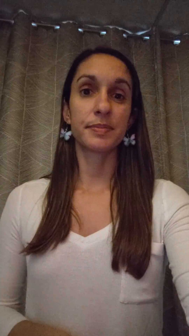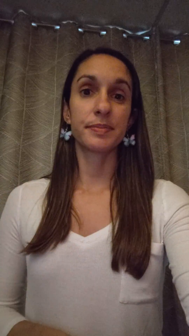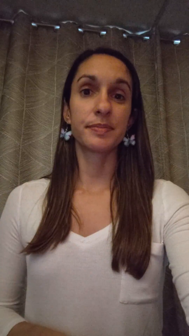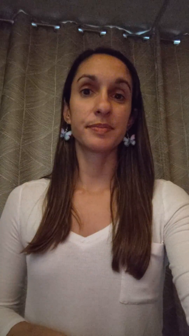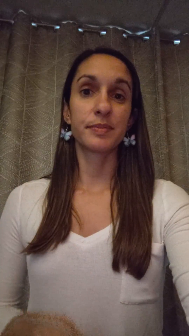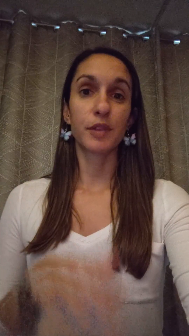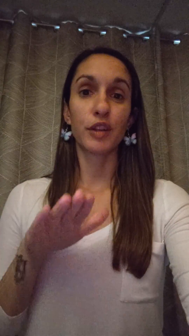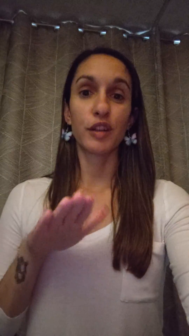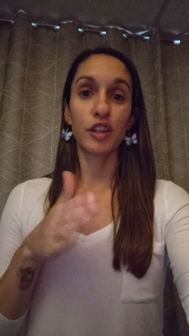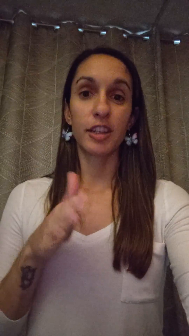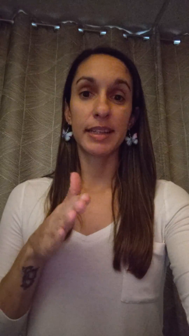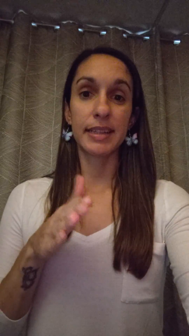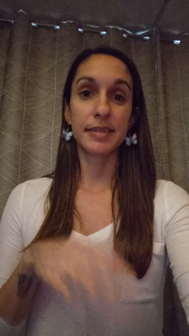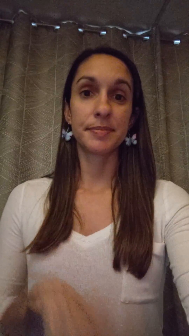cook